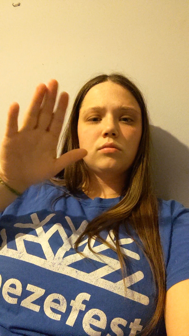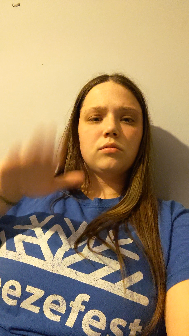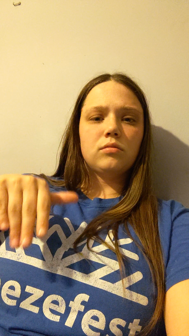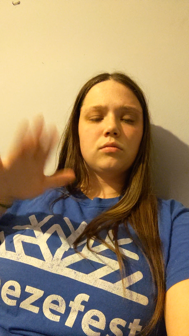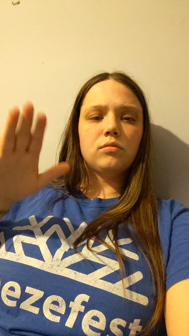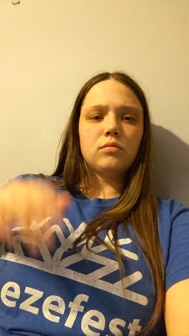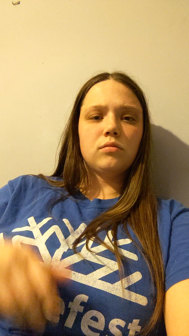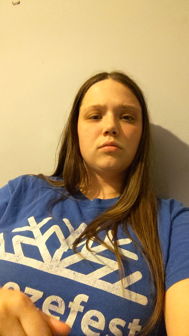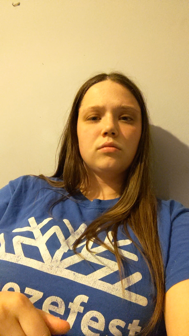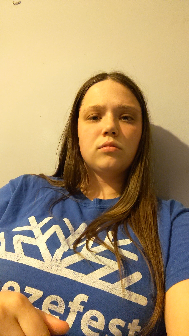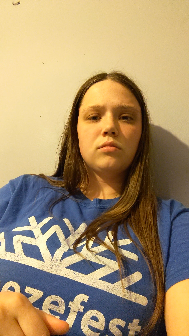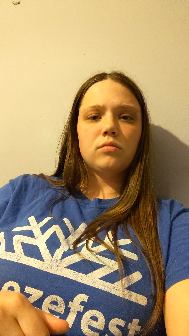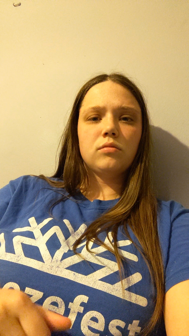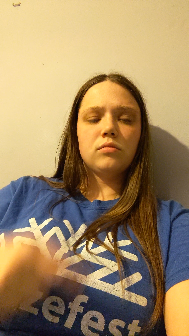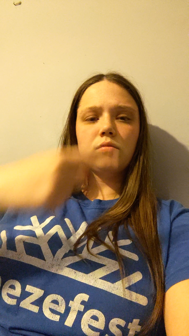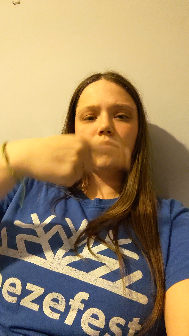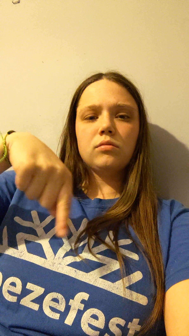cut